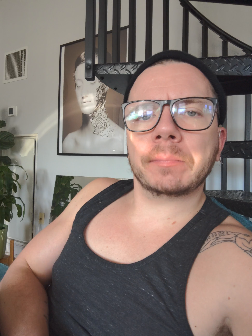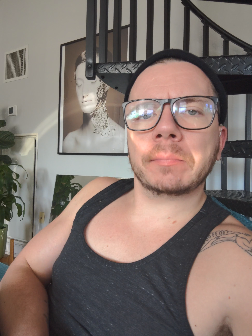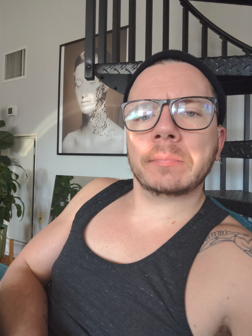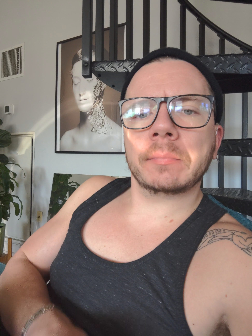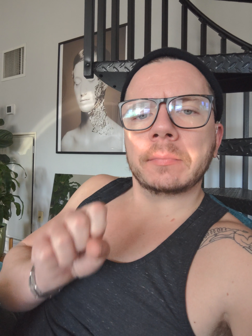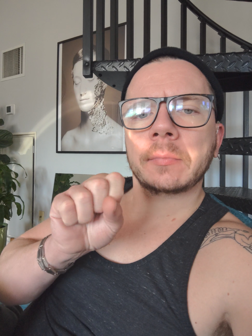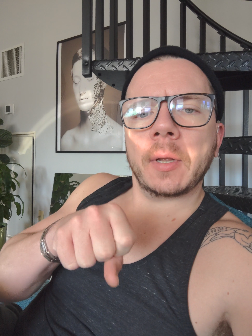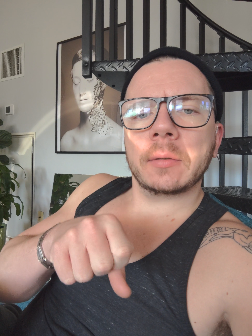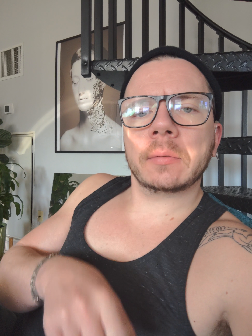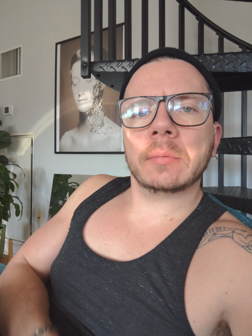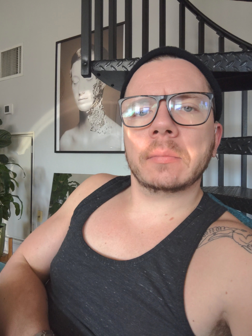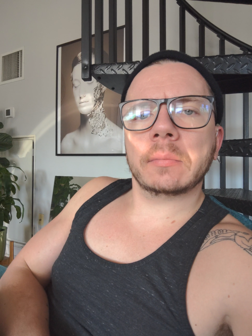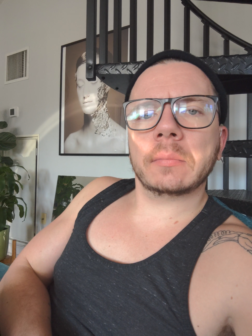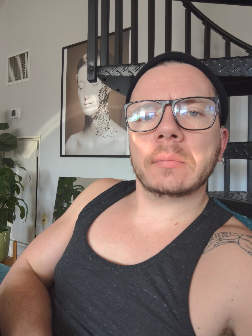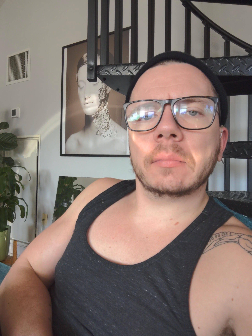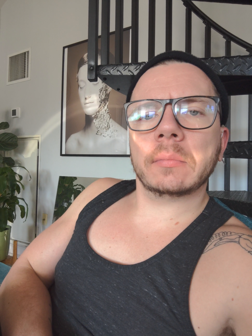yes